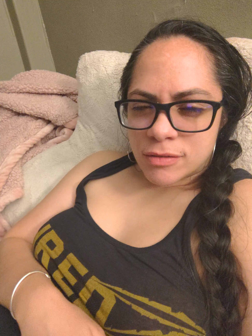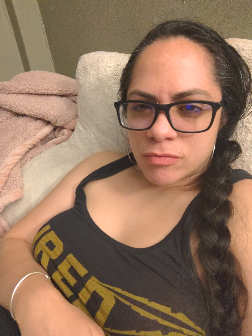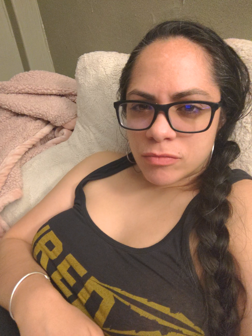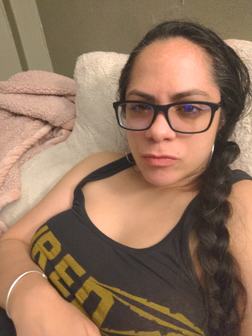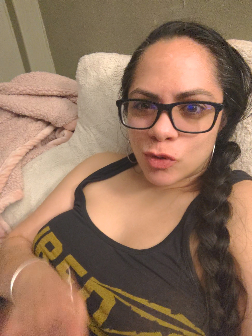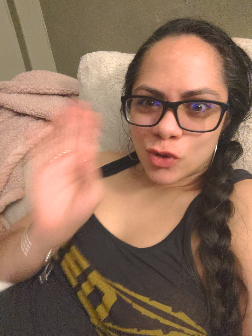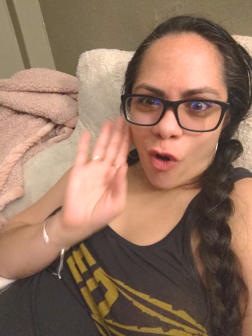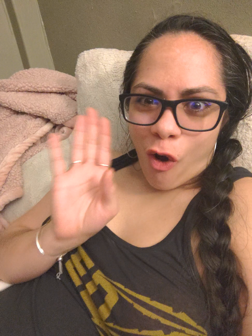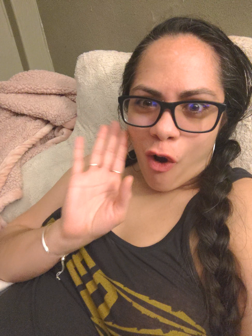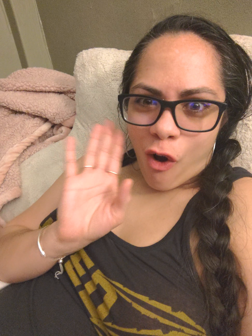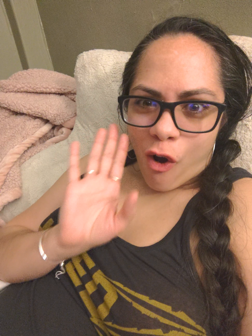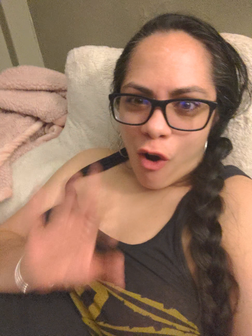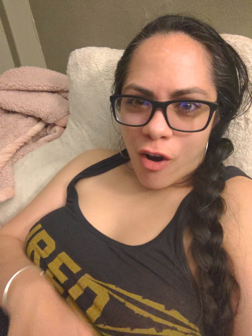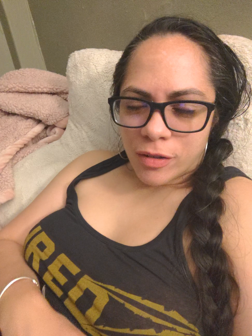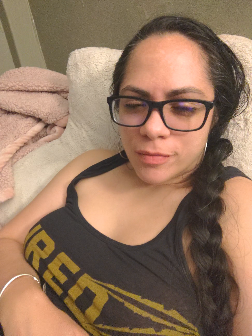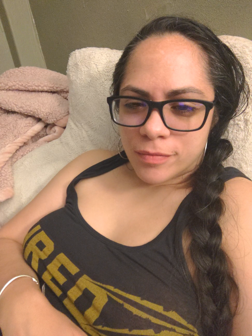dog